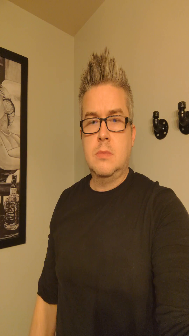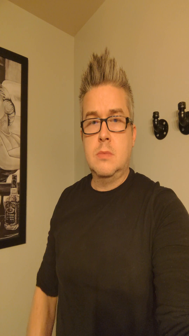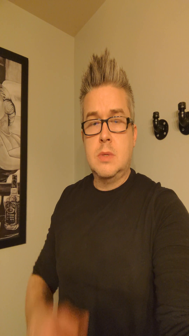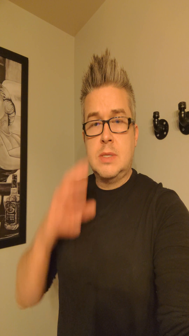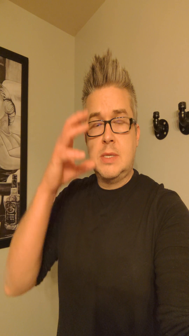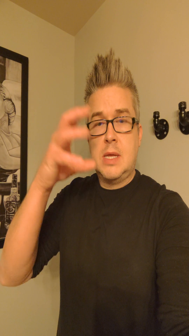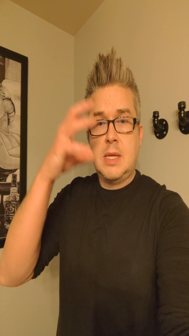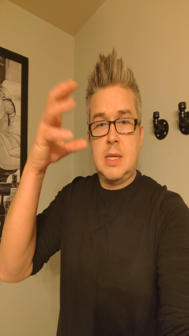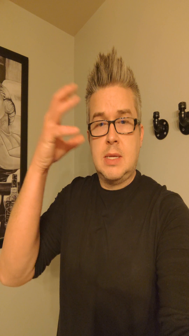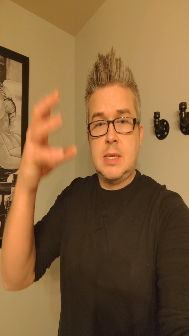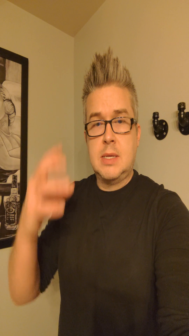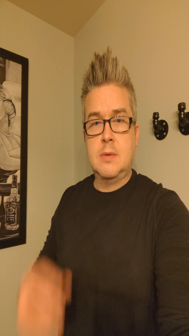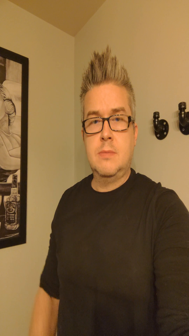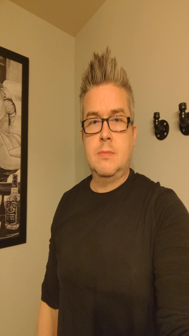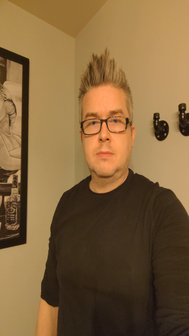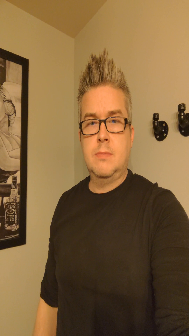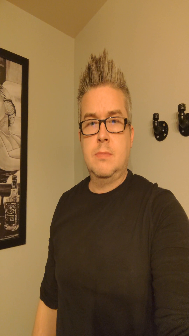cloud